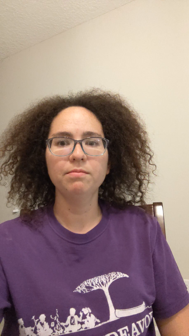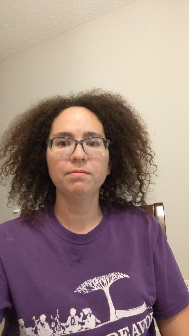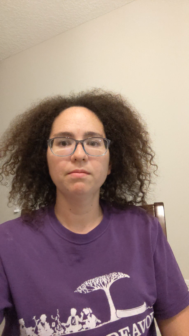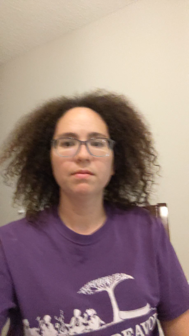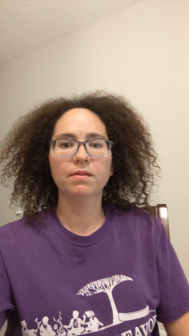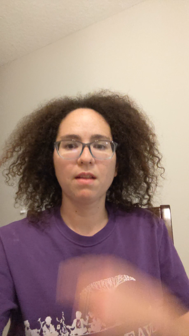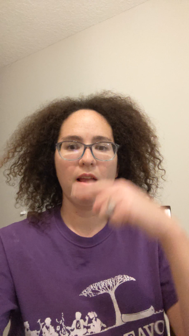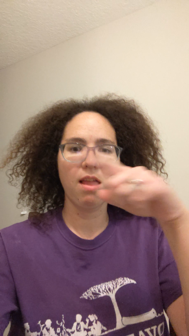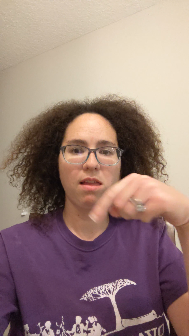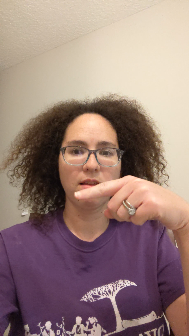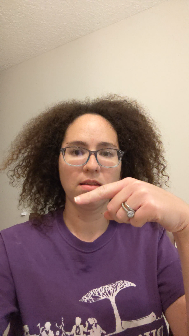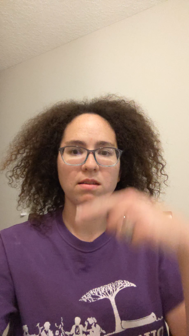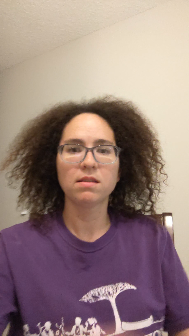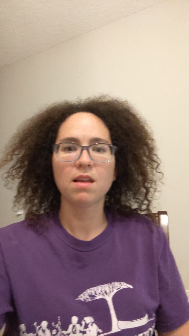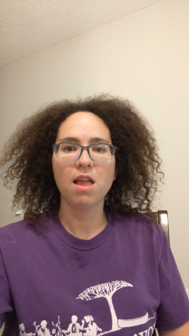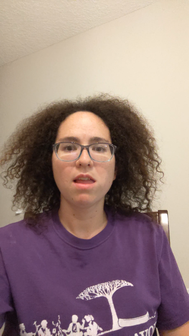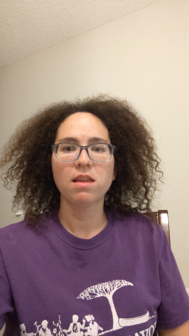about